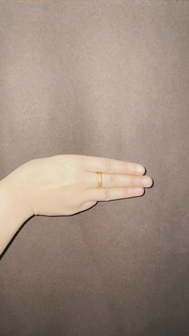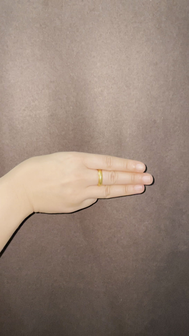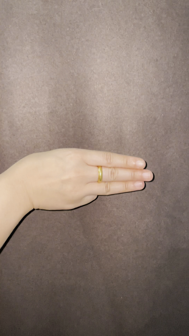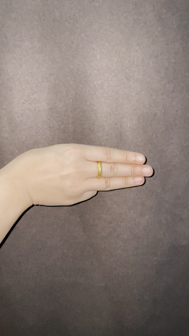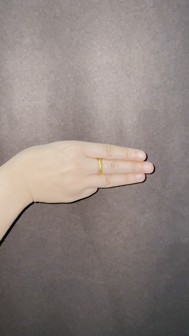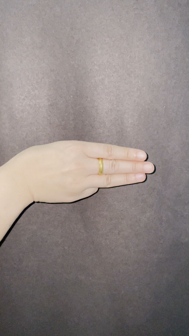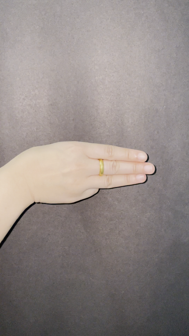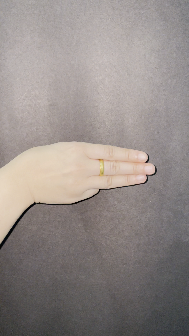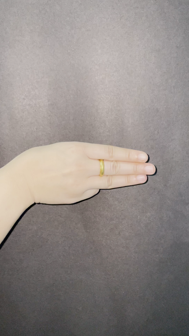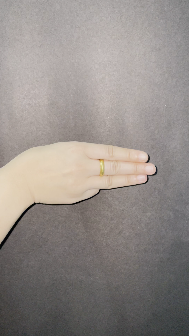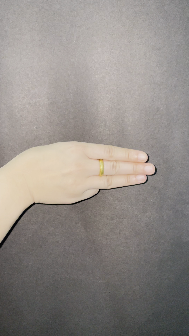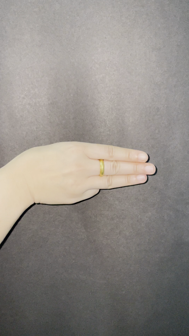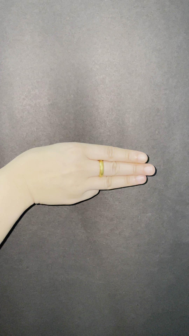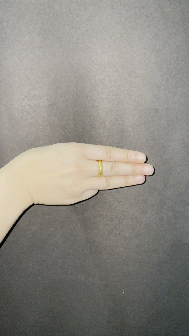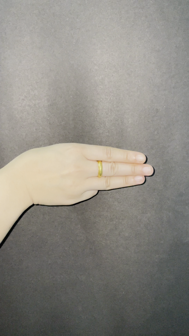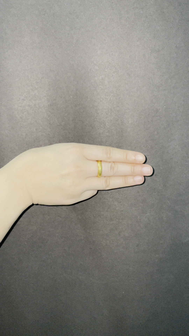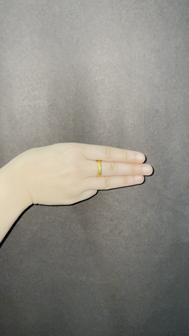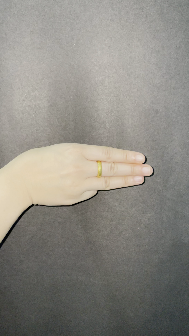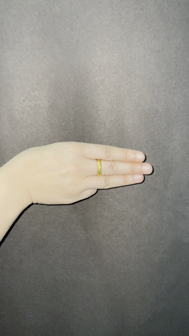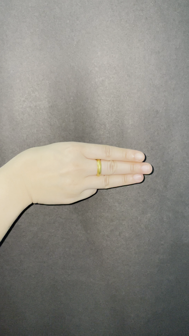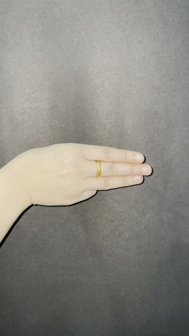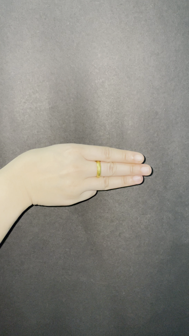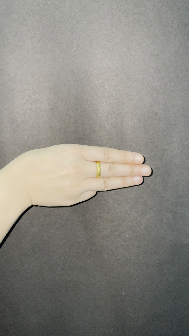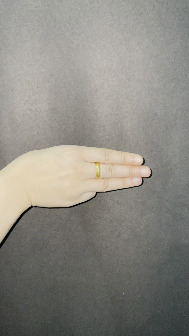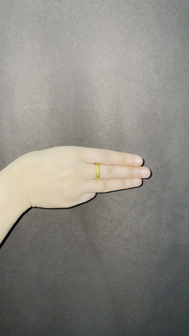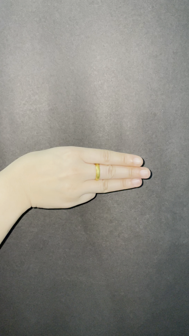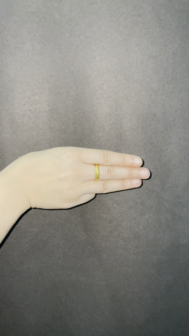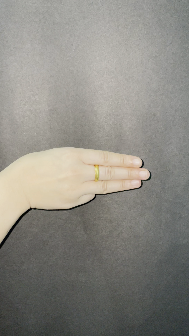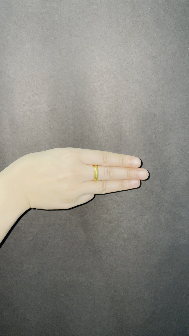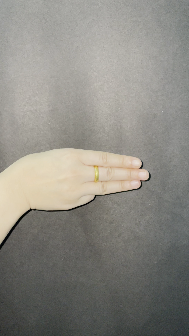घ